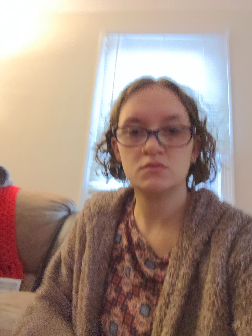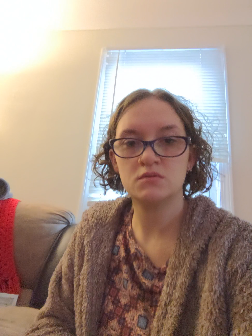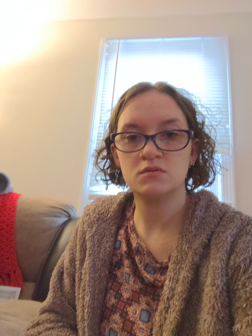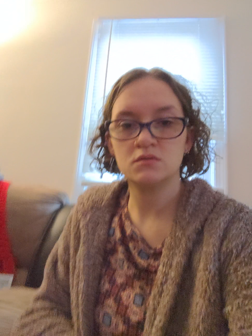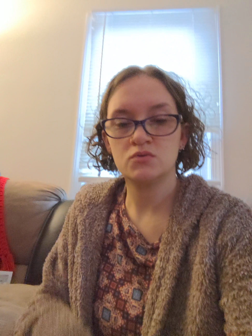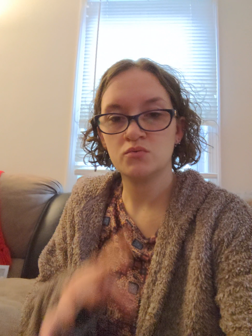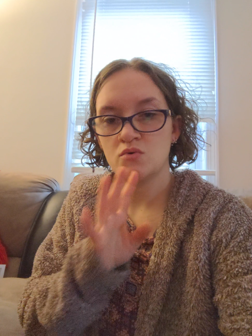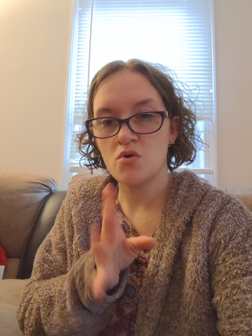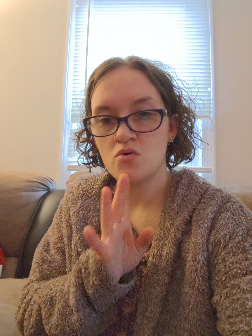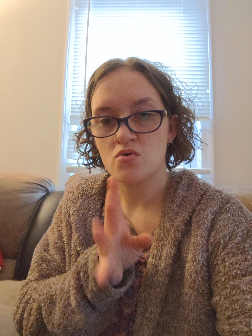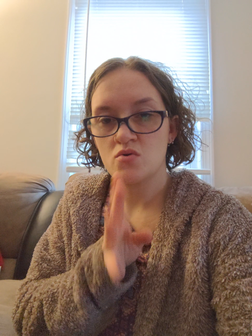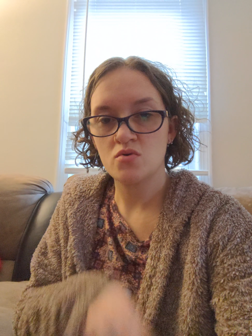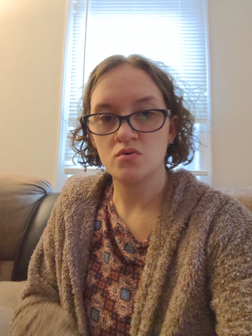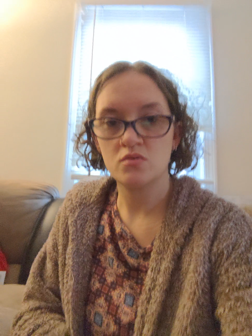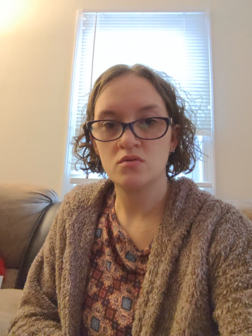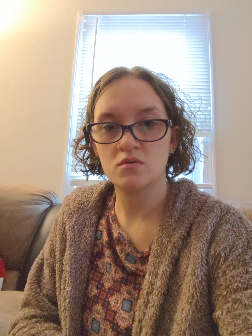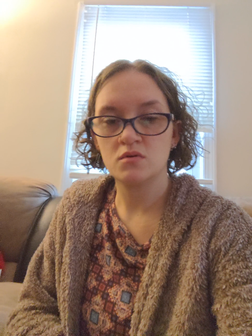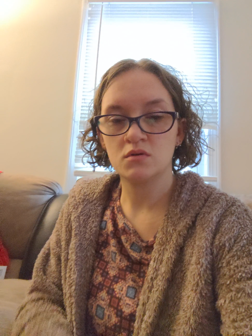talk